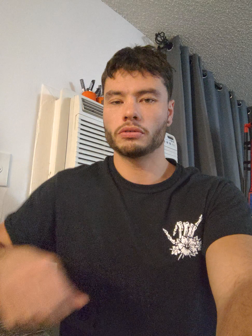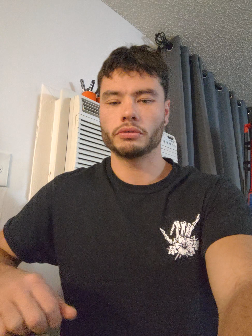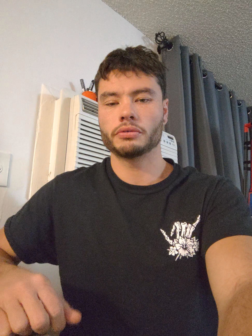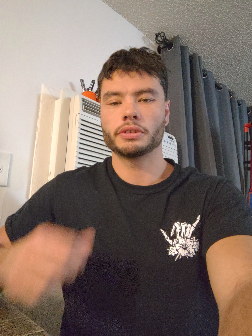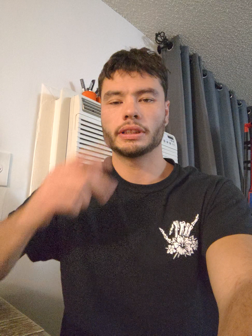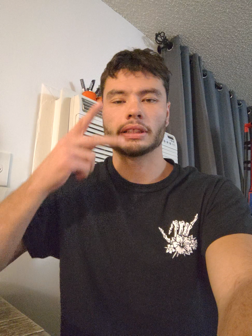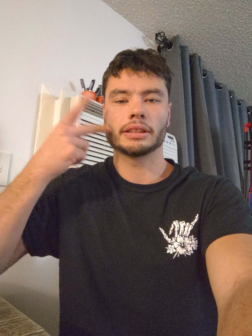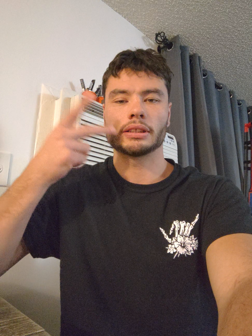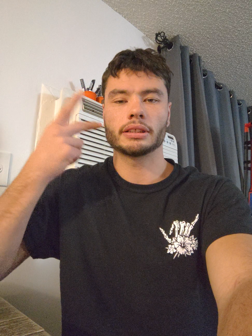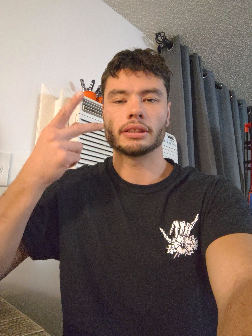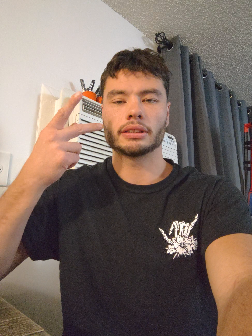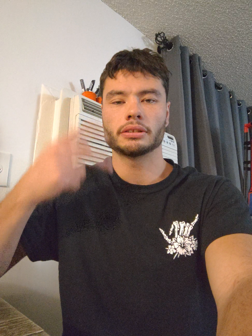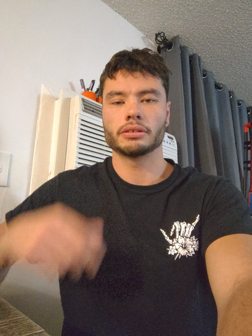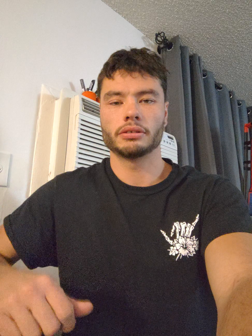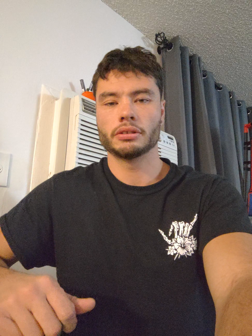kitty